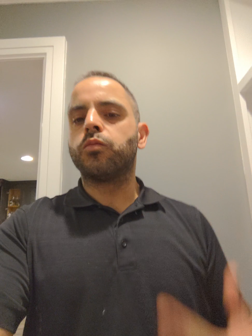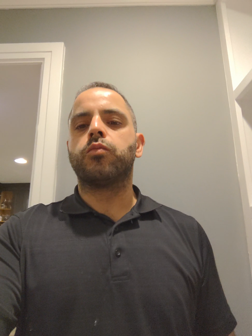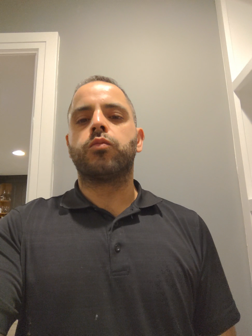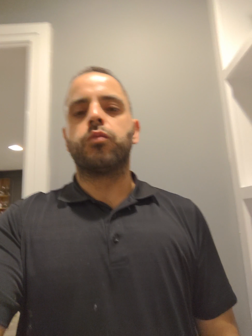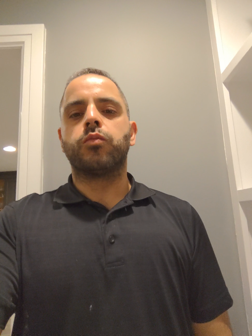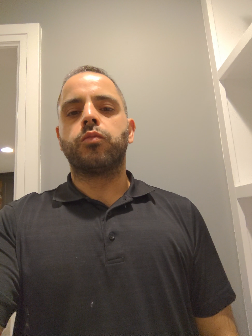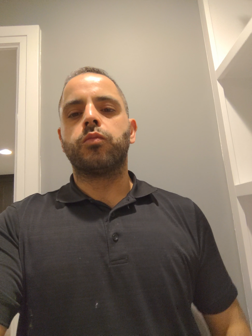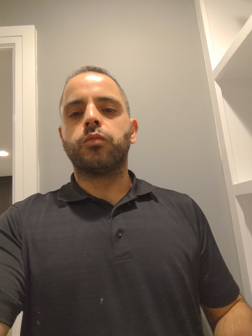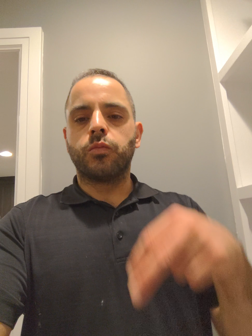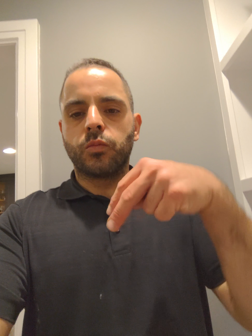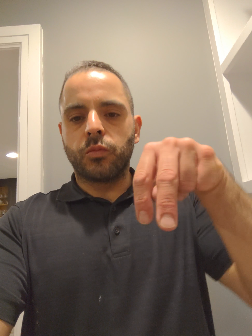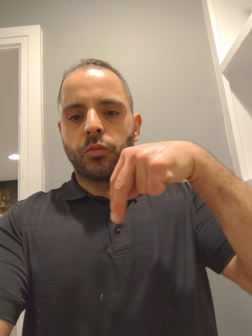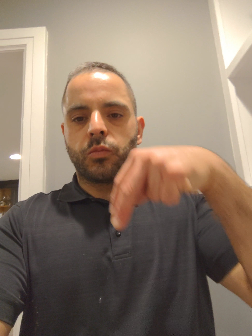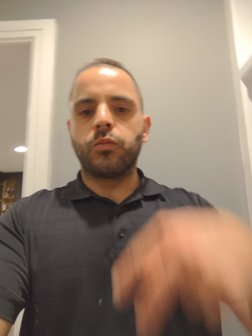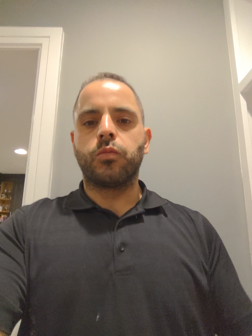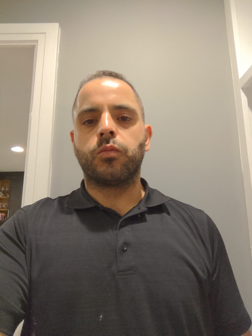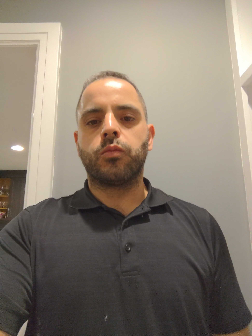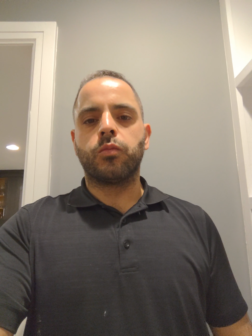dance